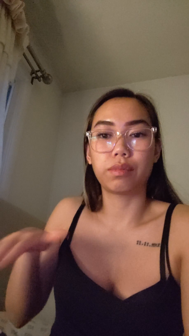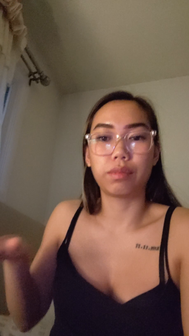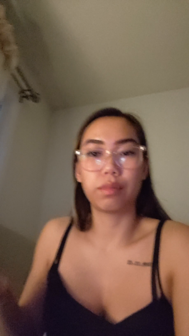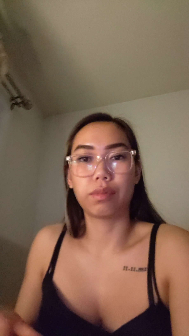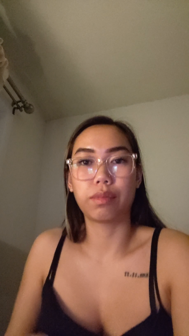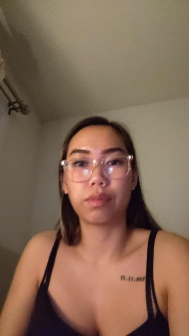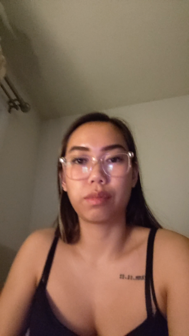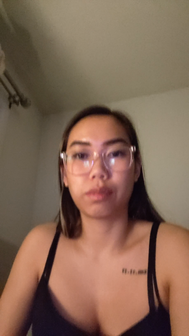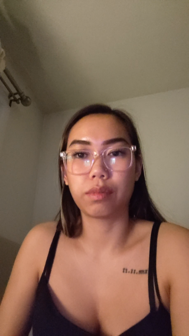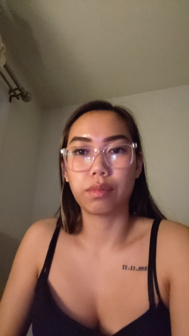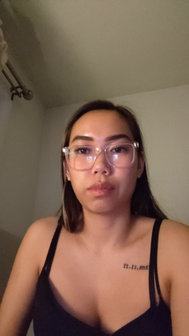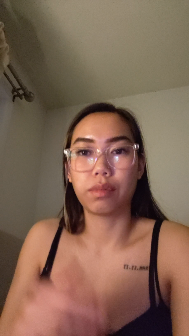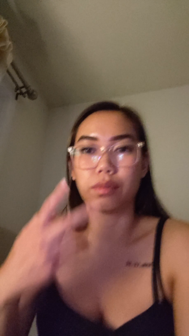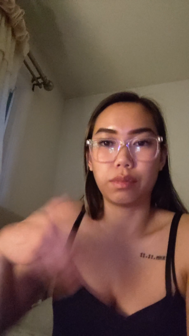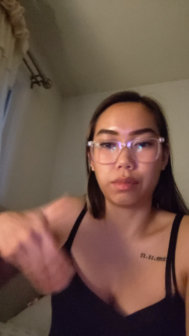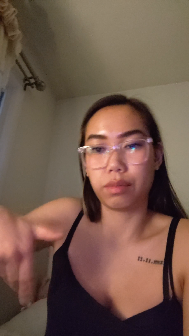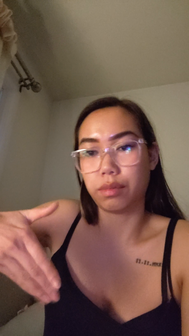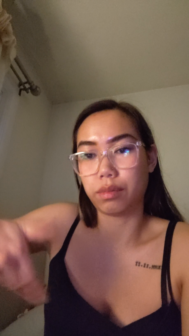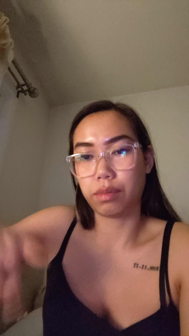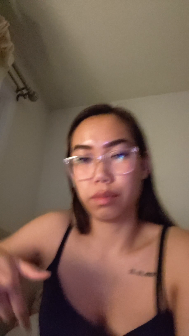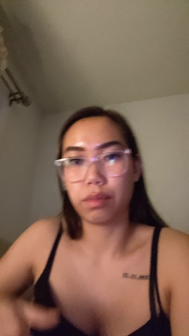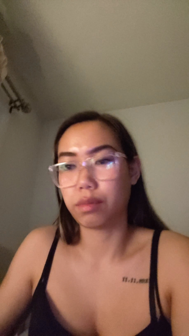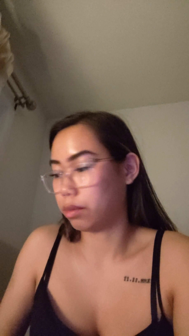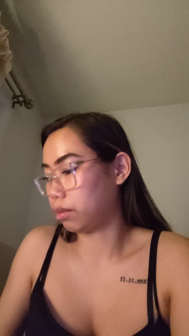shorts